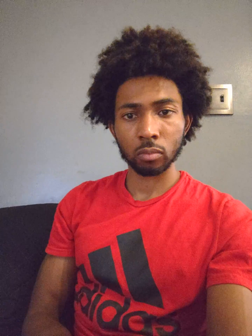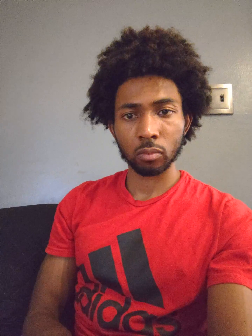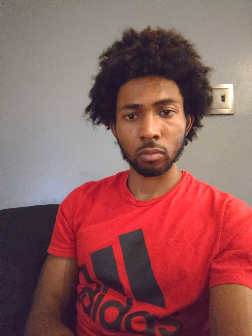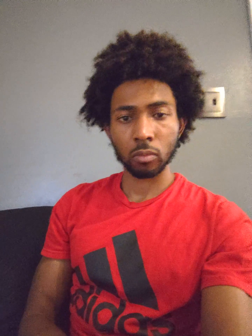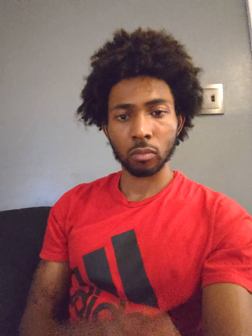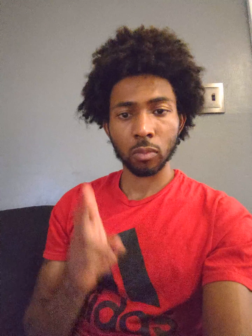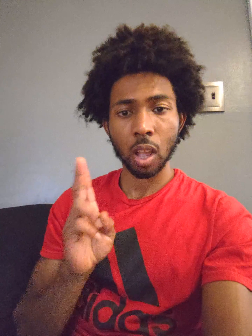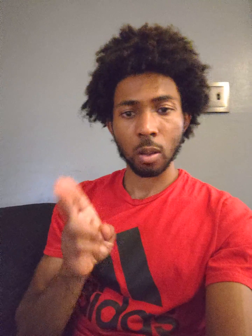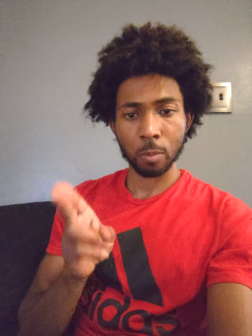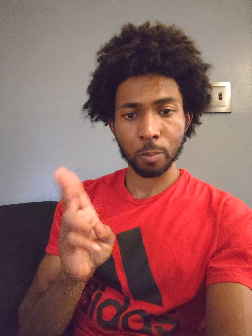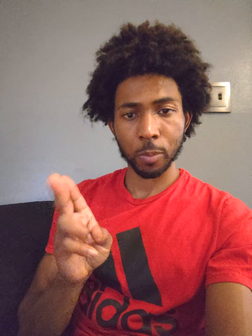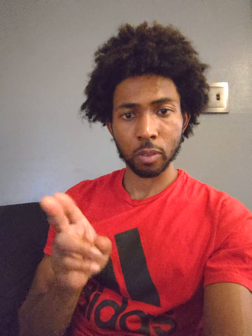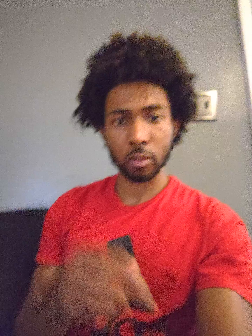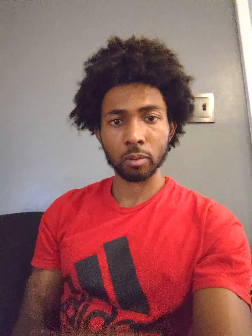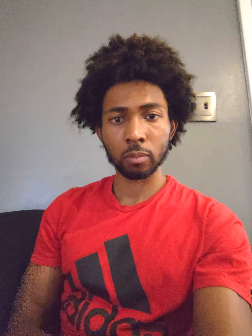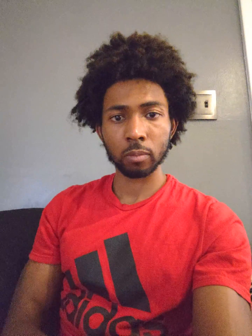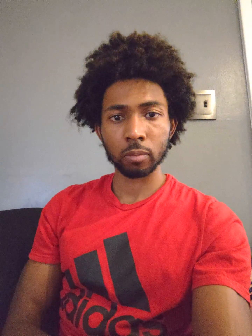hurry